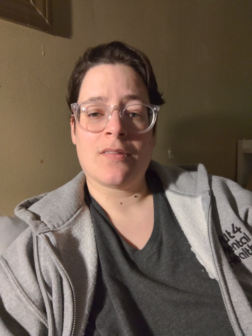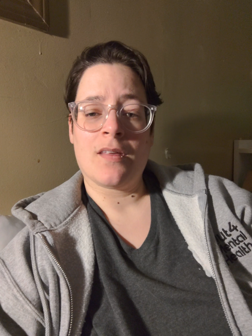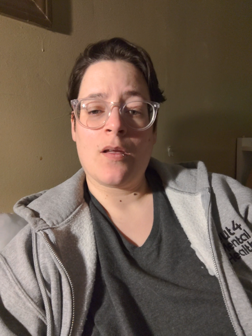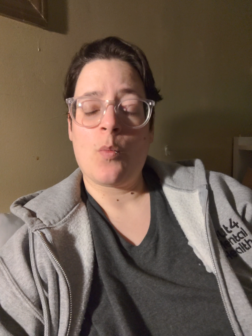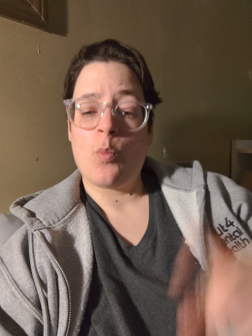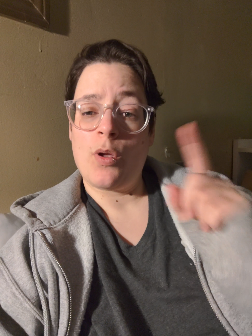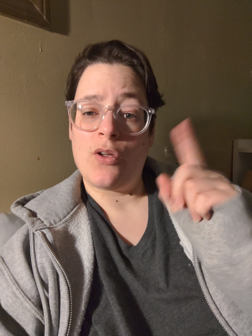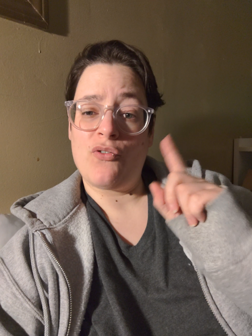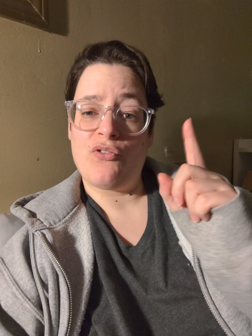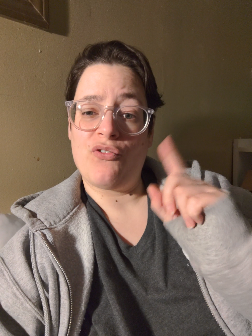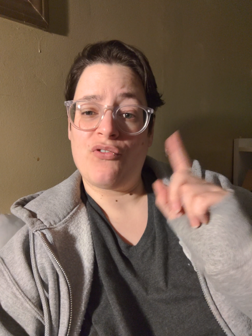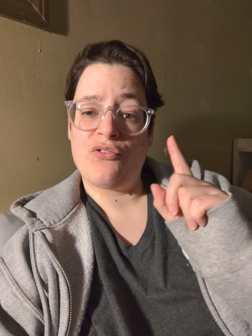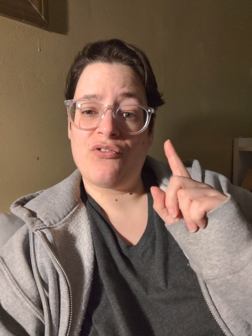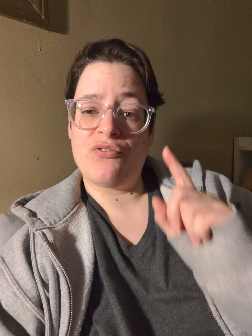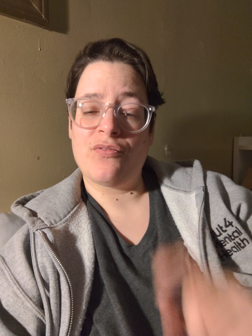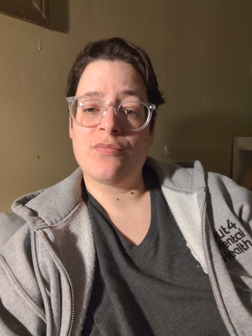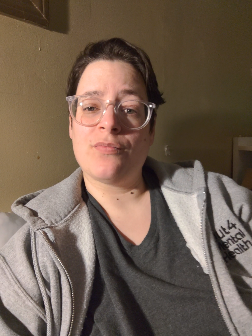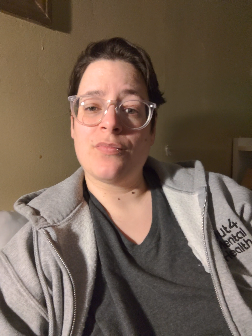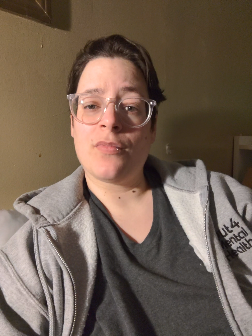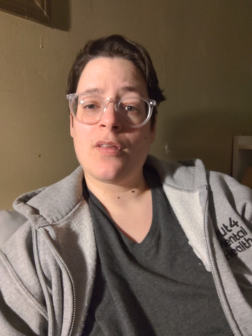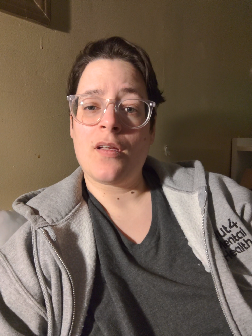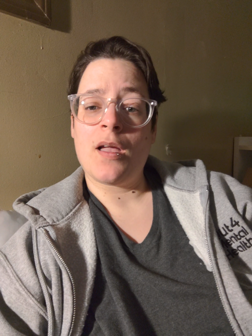where